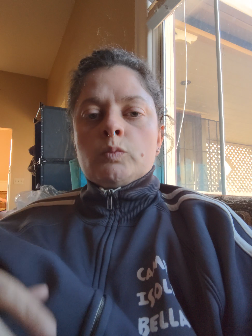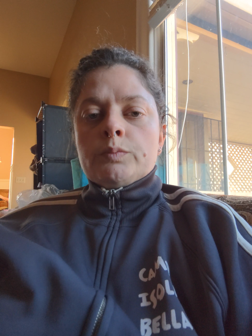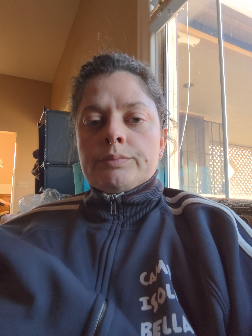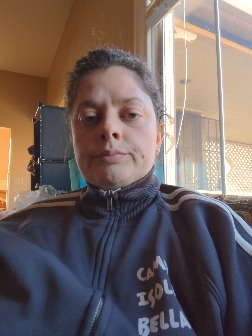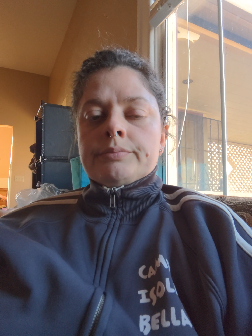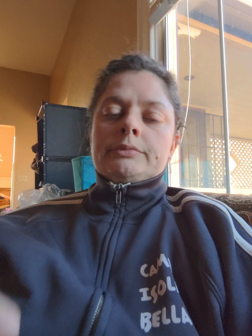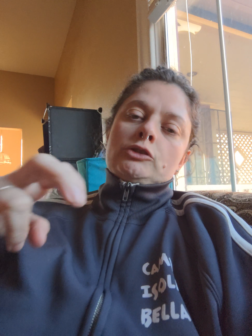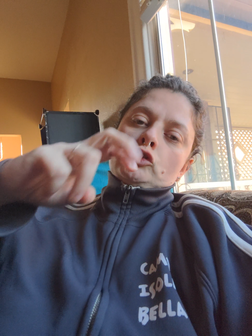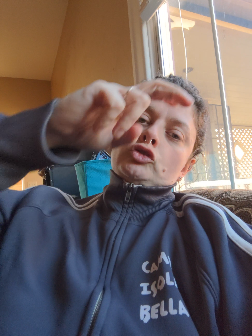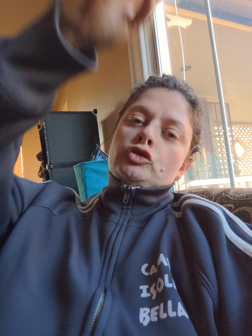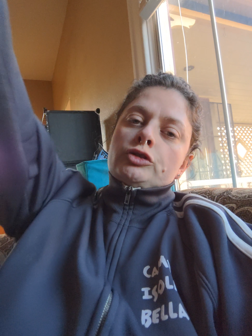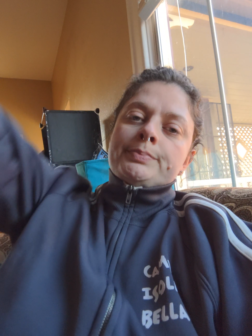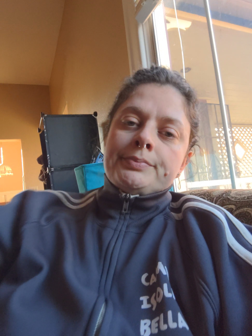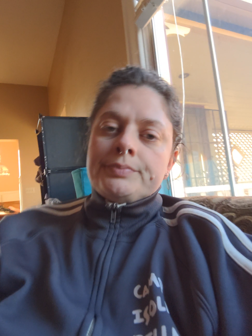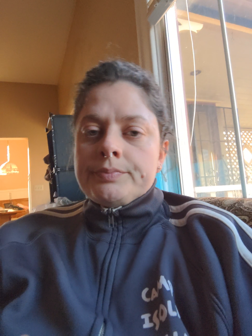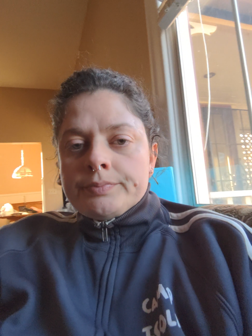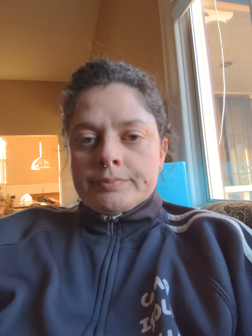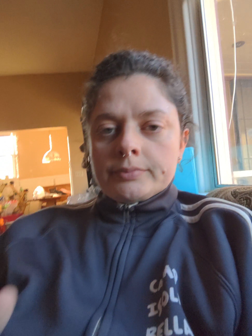stairs